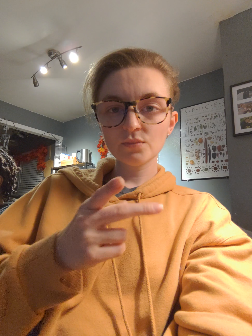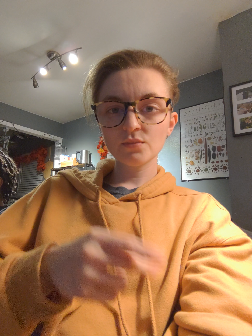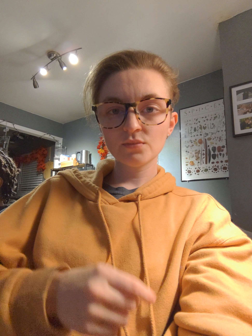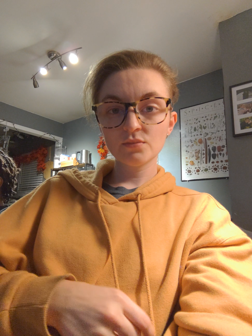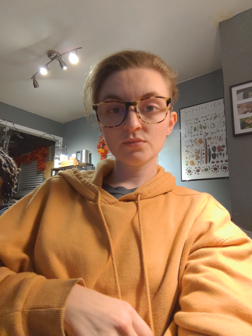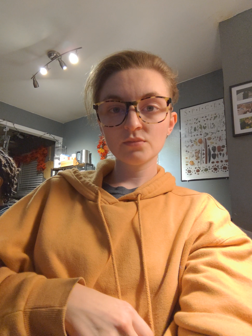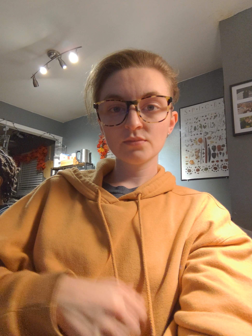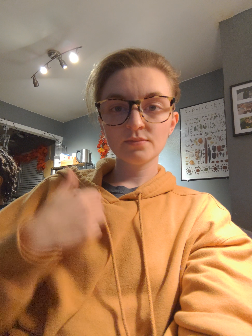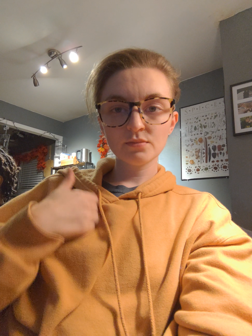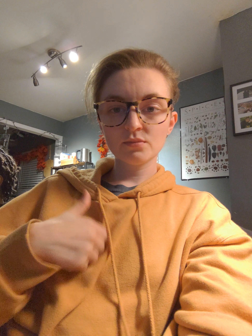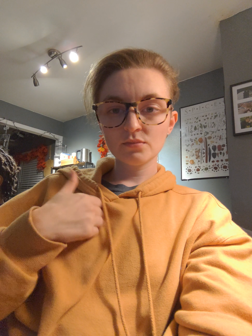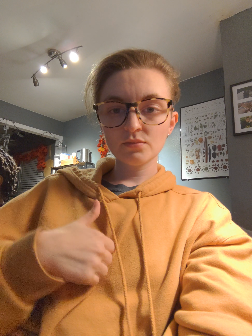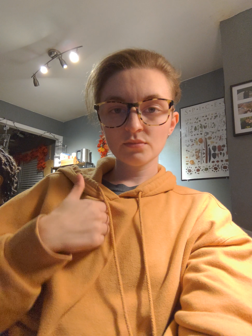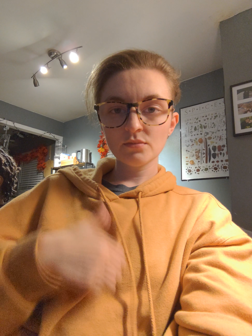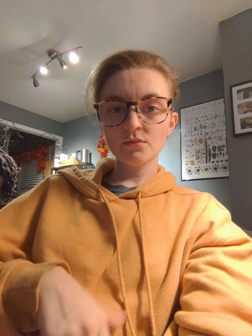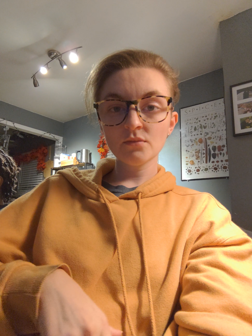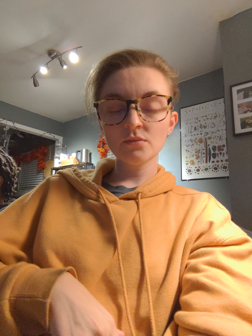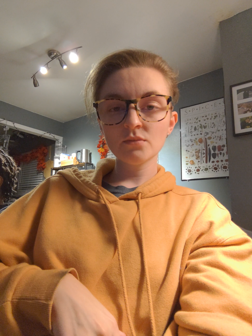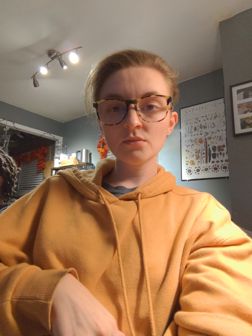bathtub